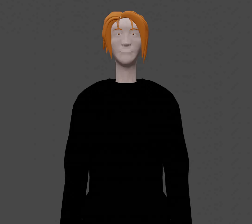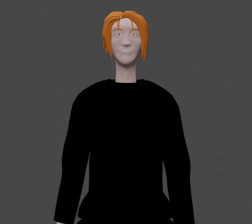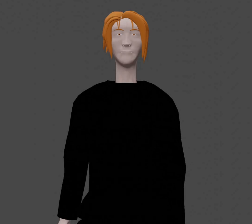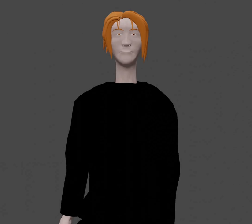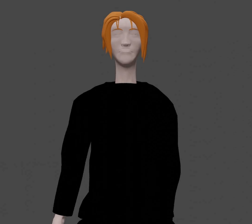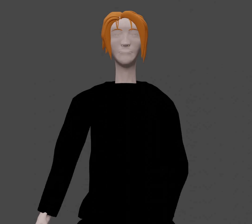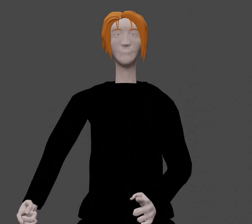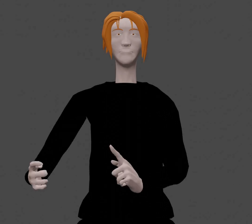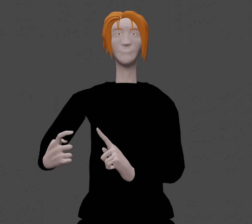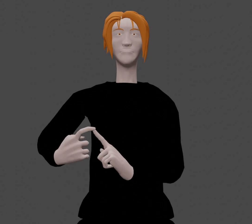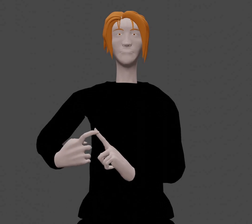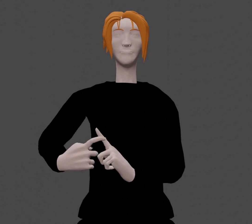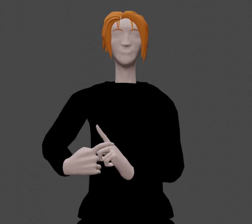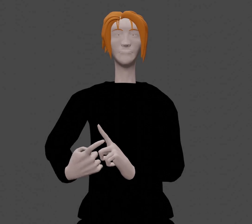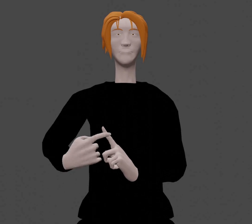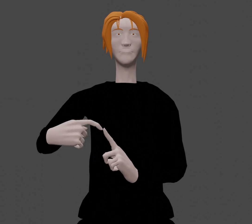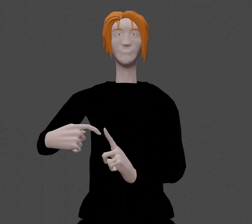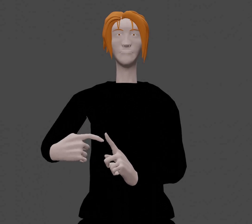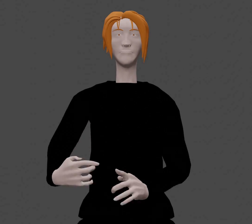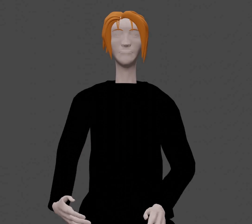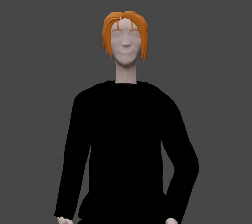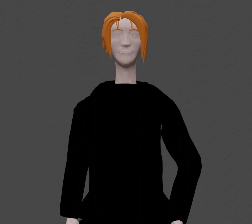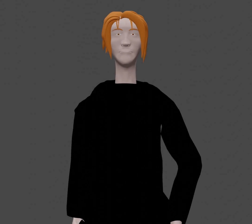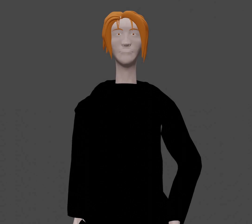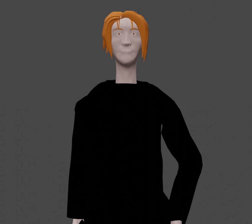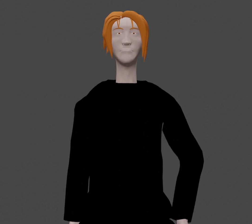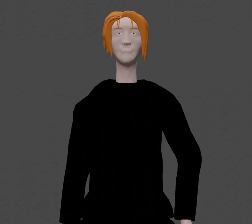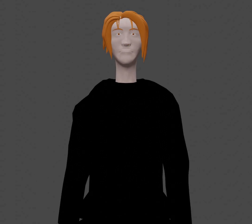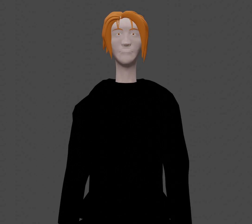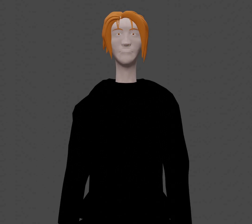Automatic